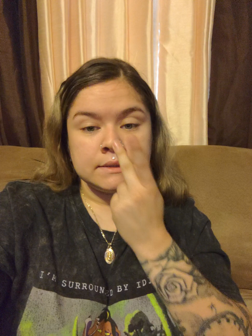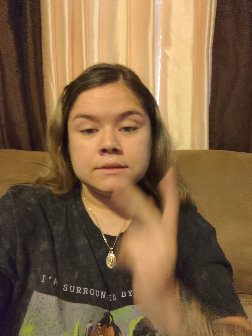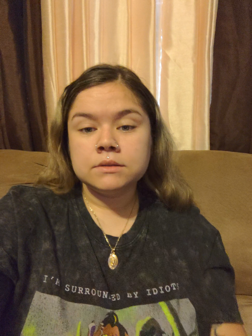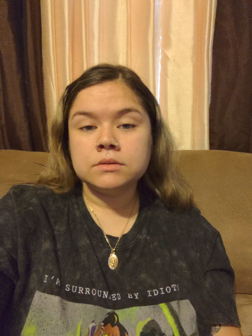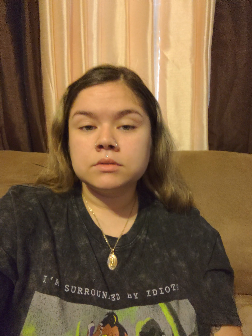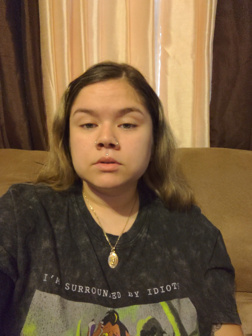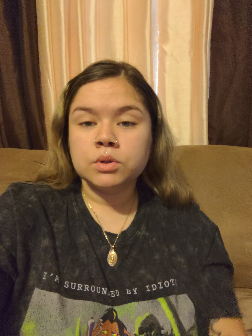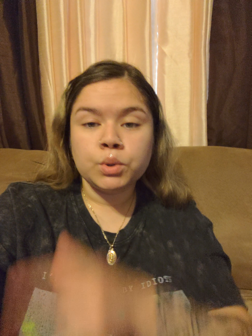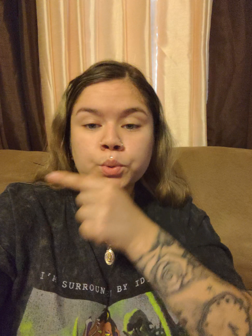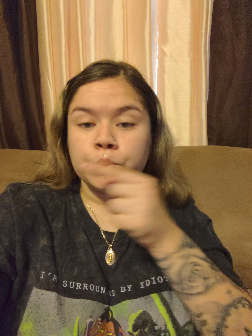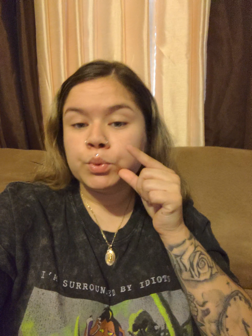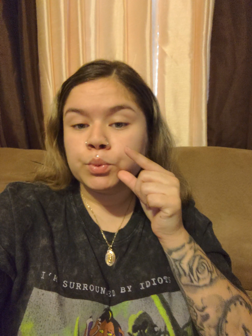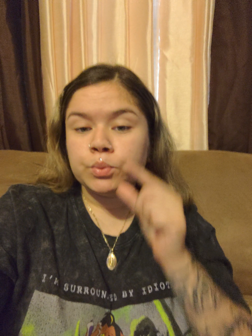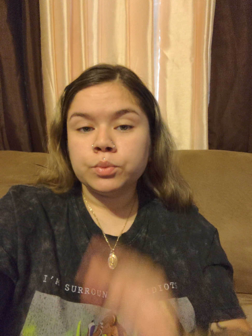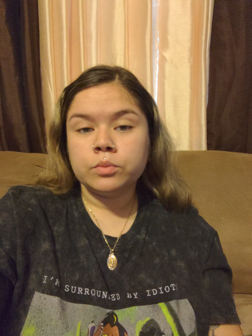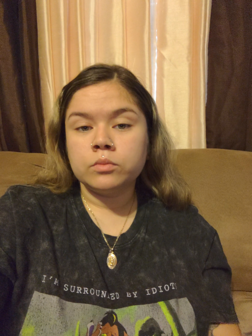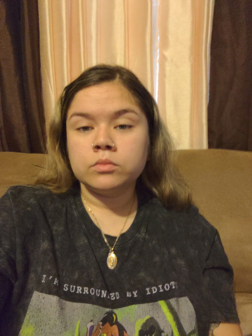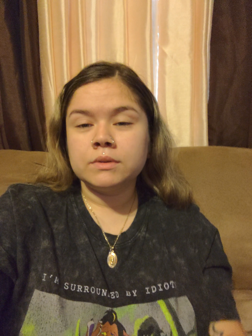glue